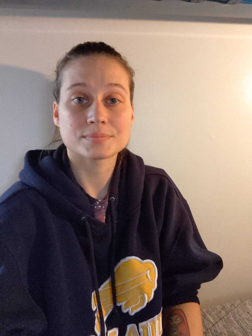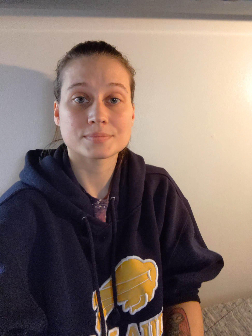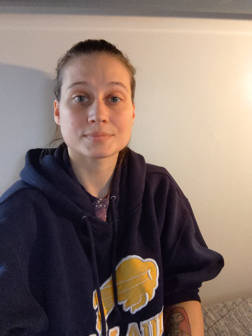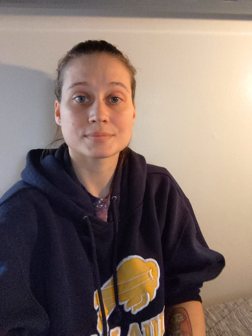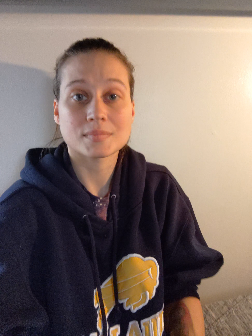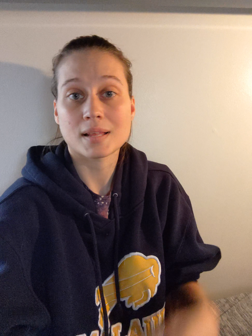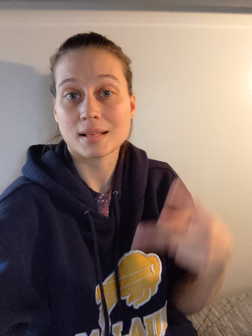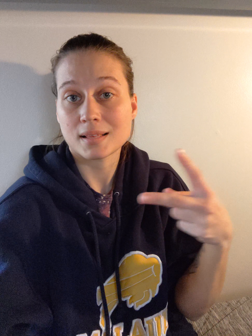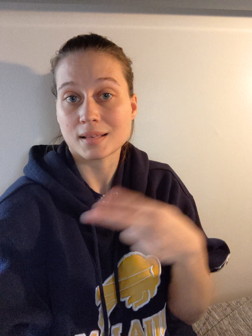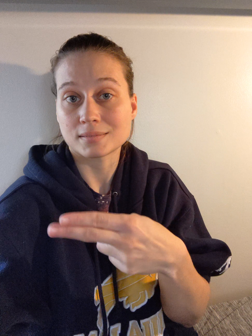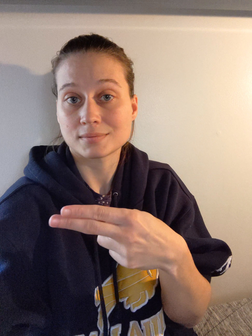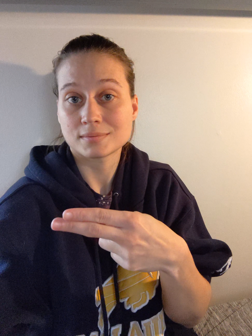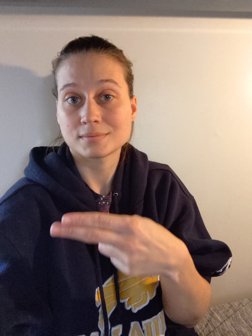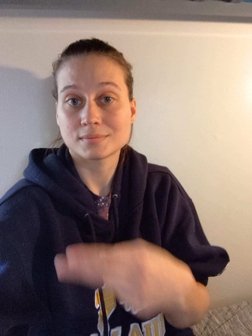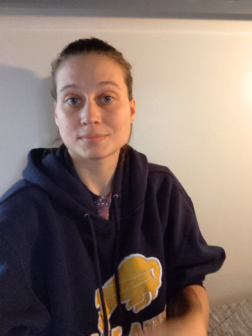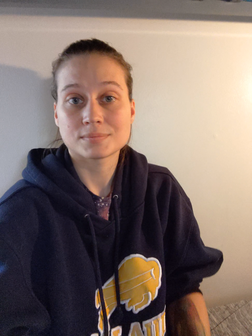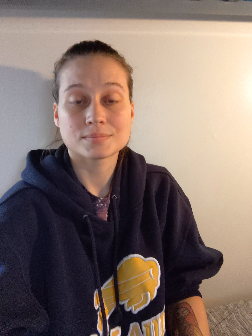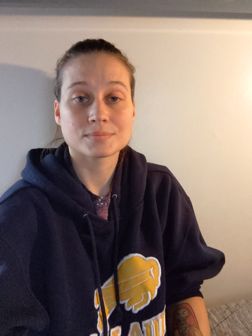cut